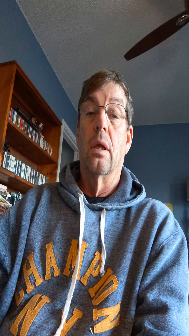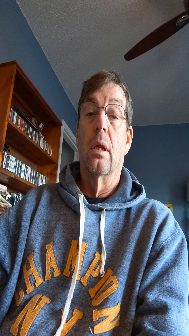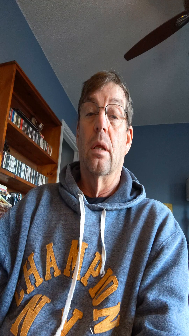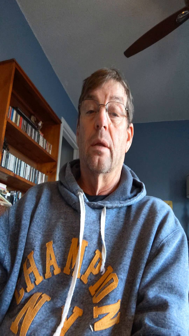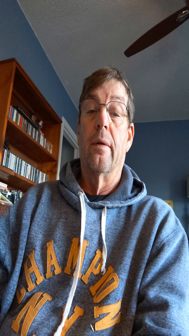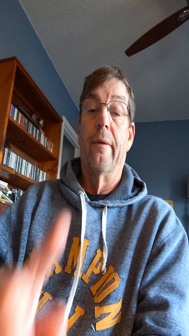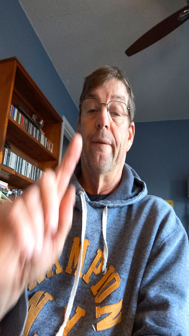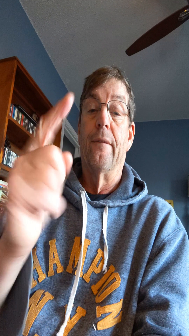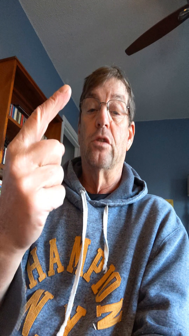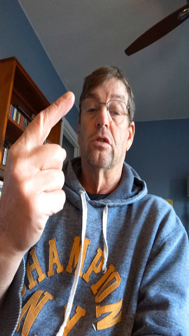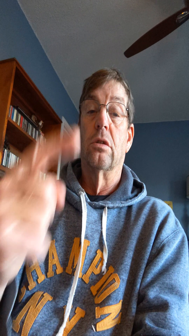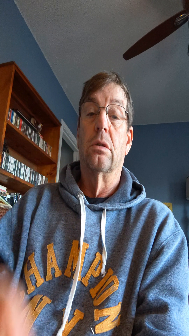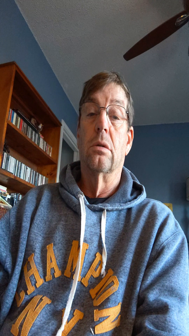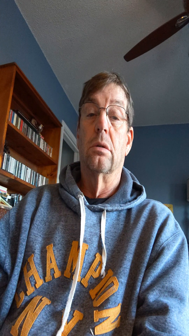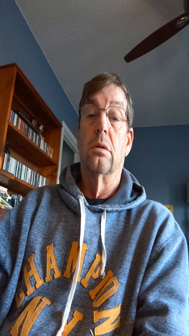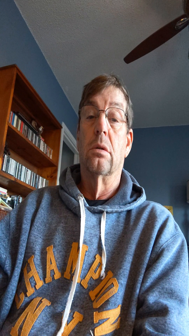first